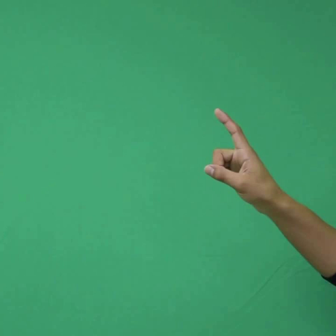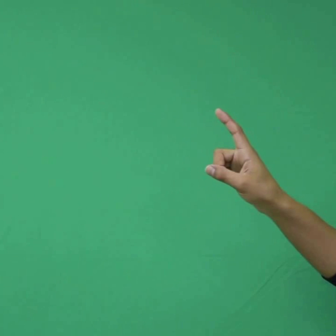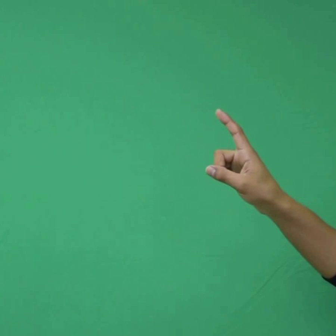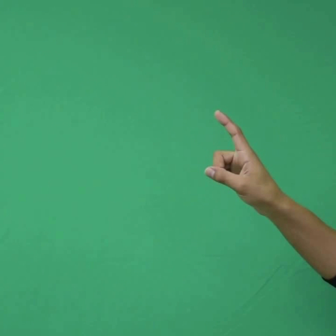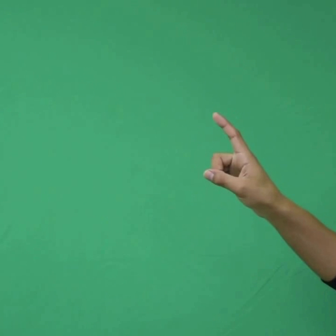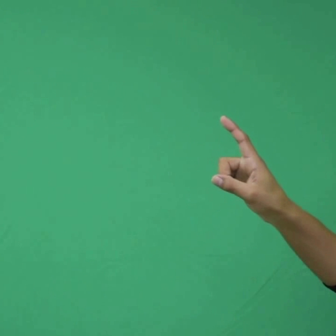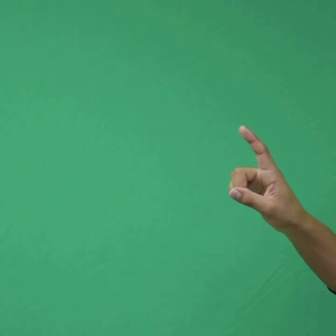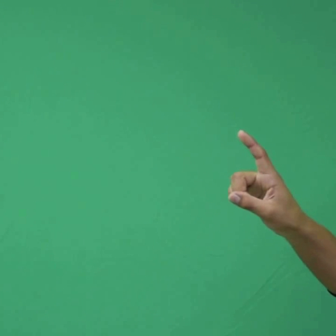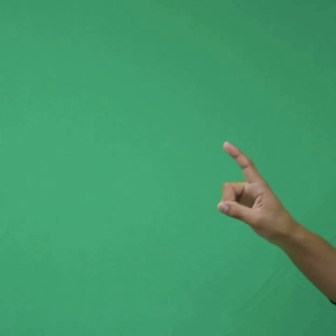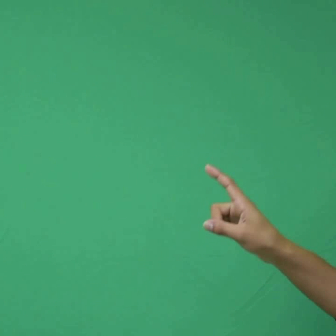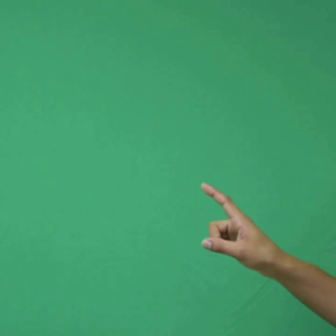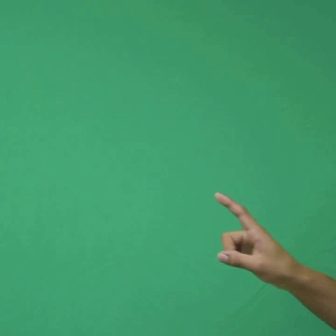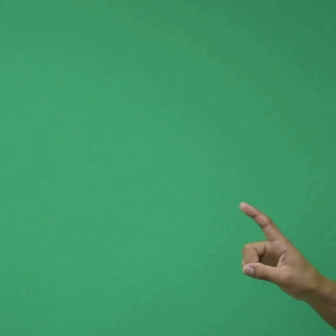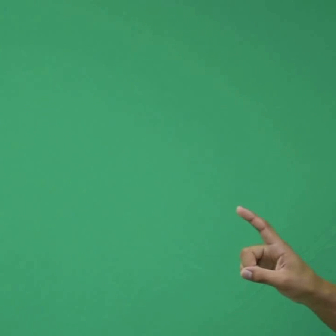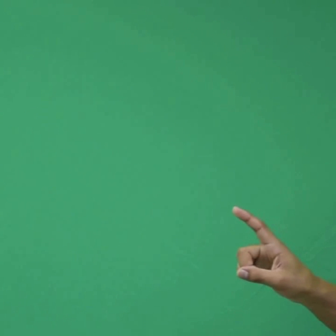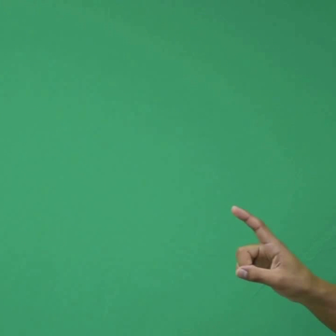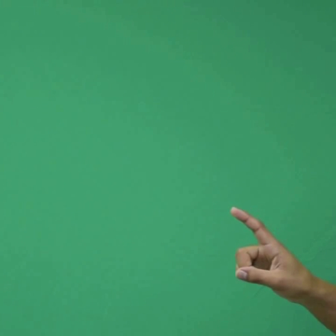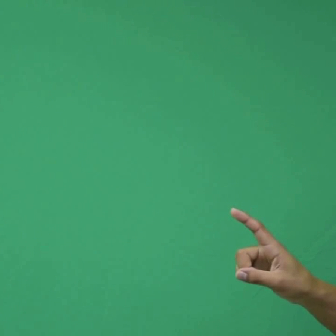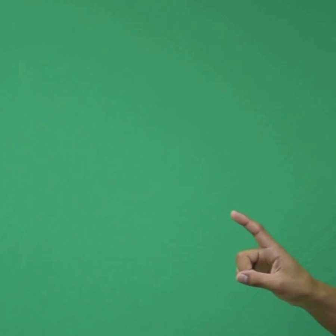Z